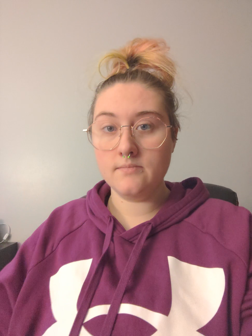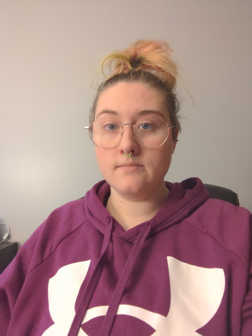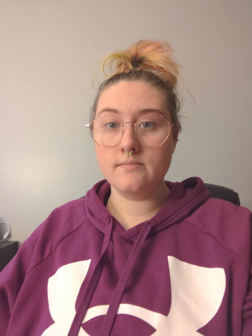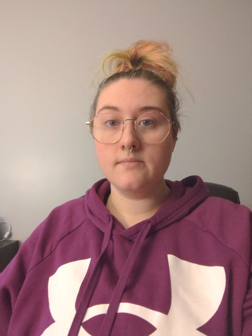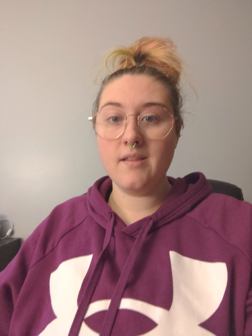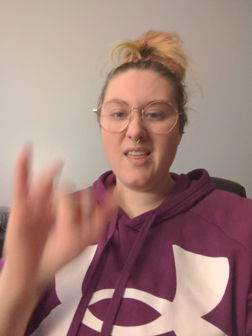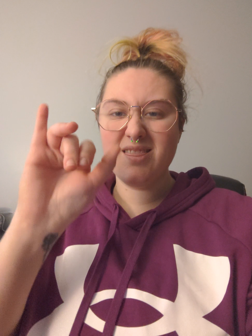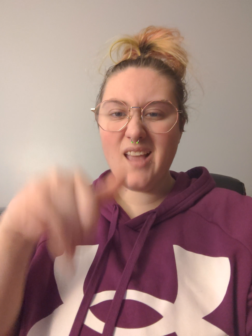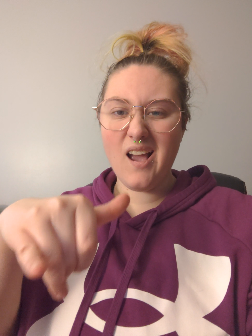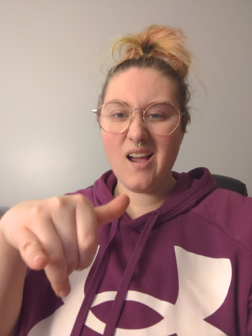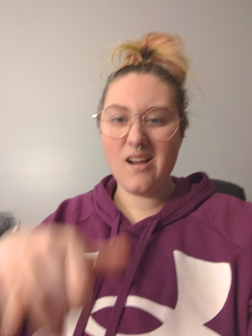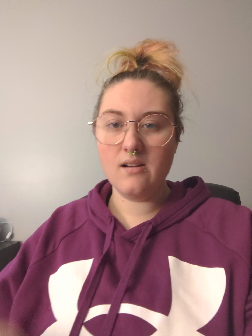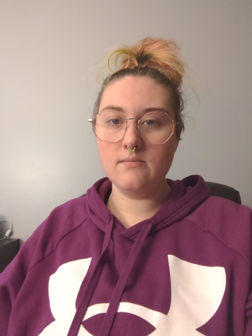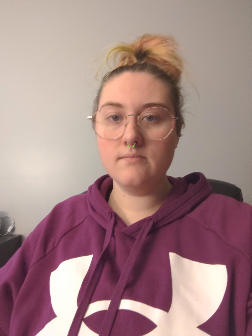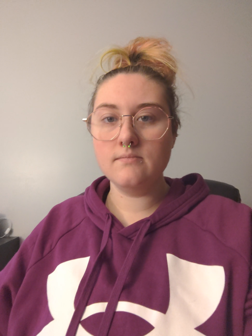that